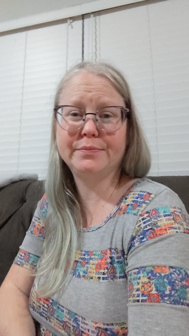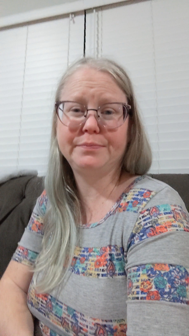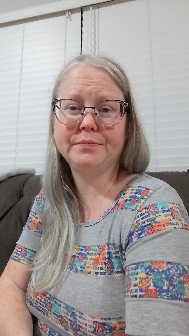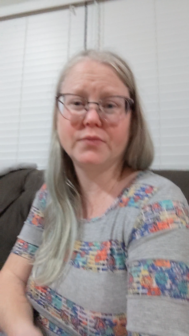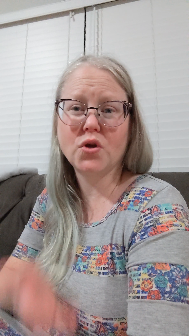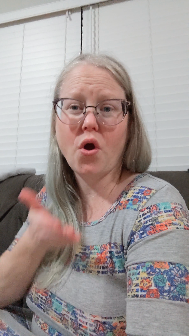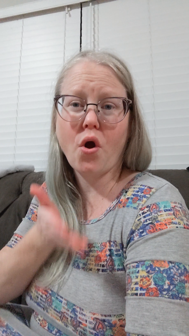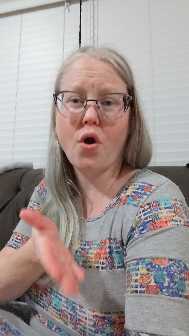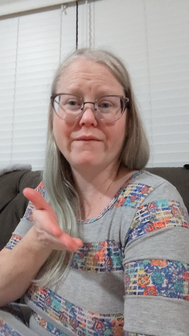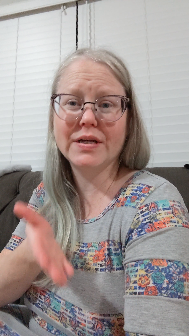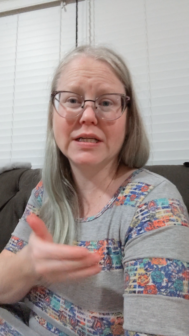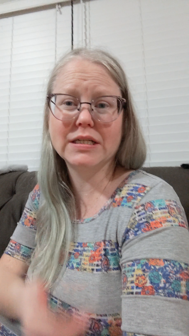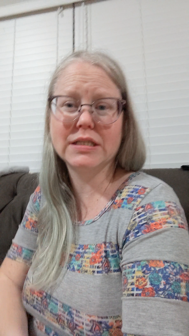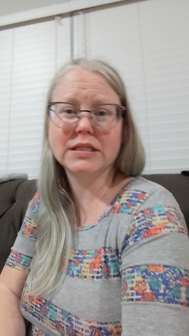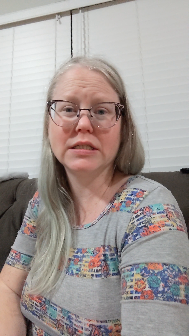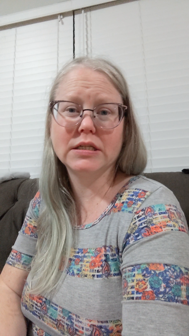oven